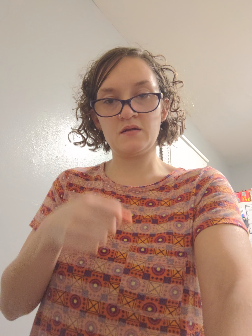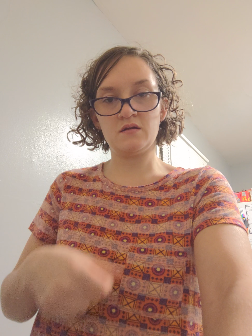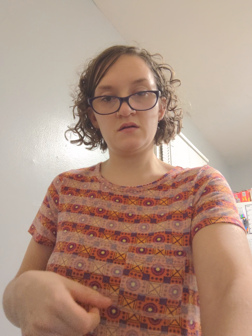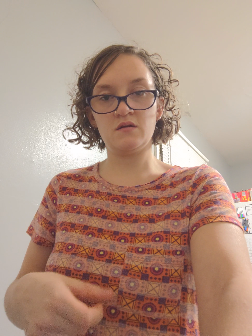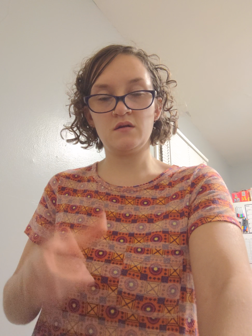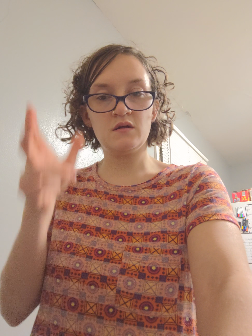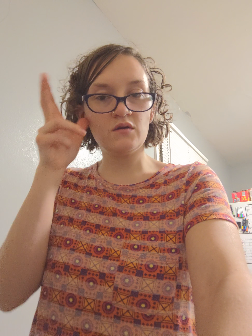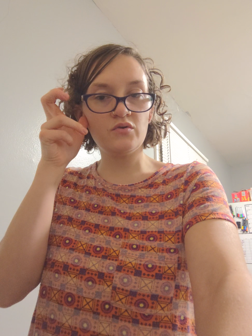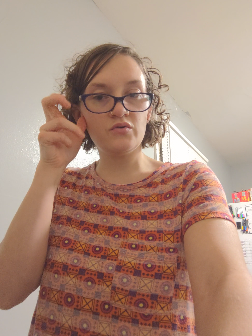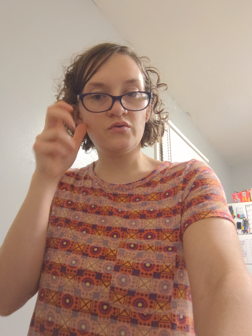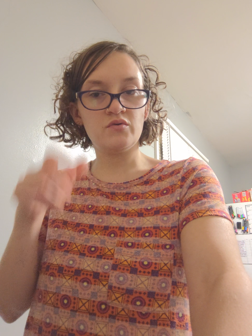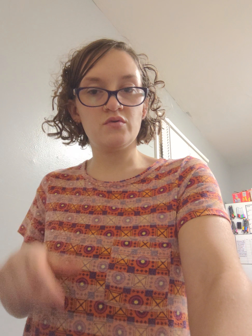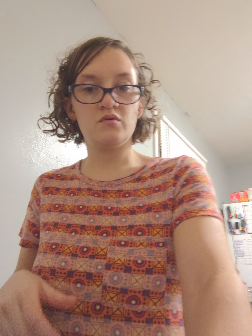hear